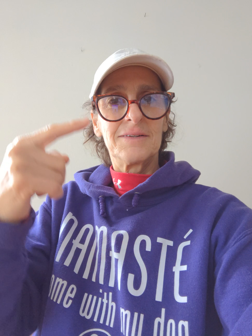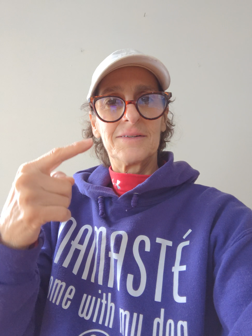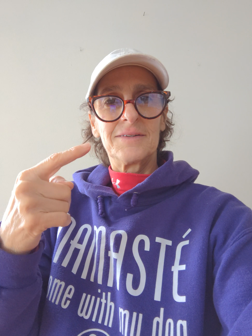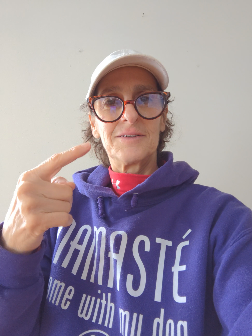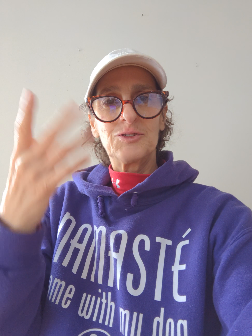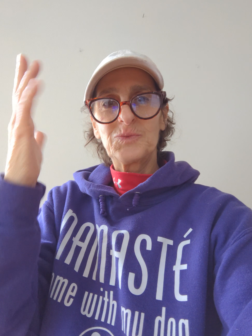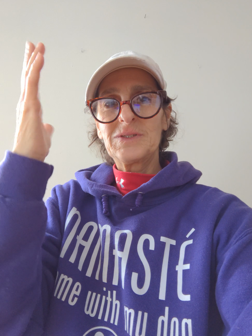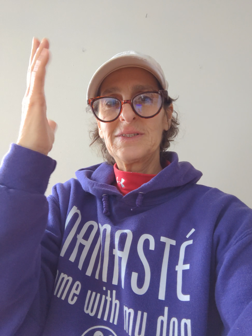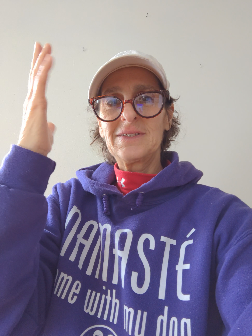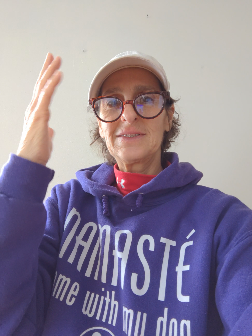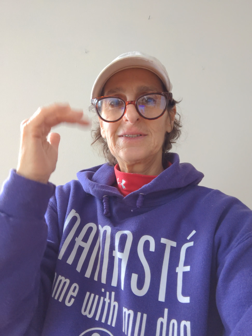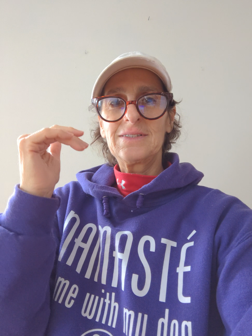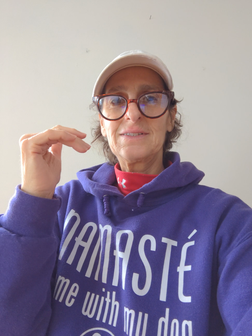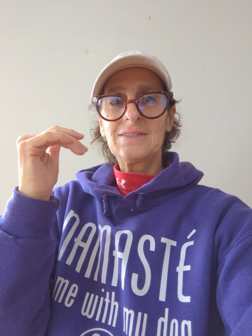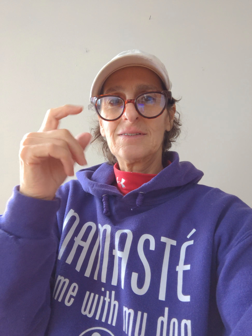tree